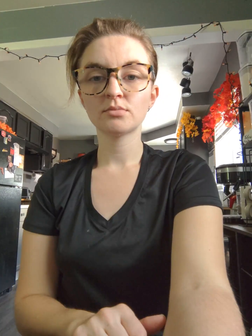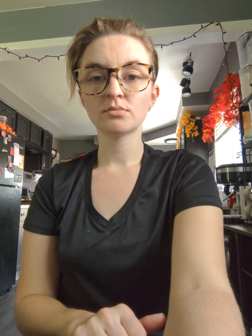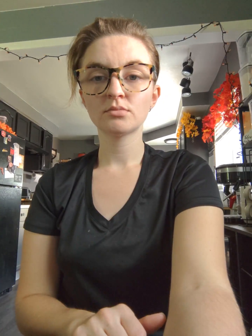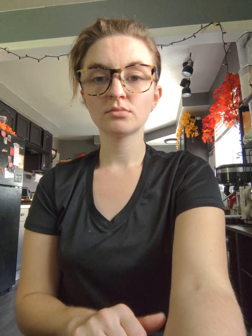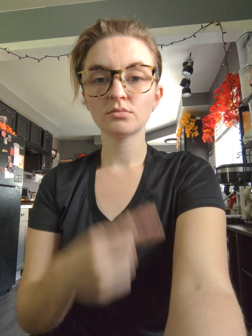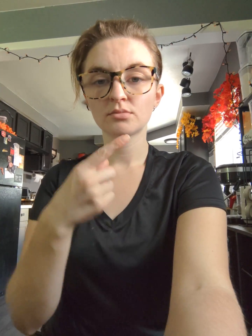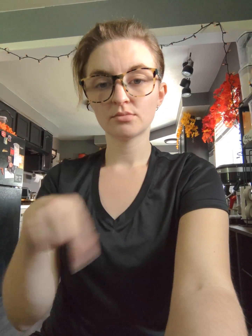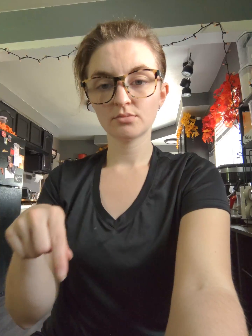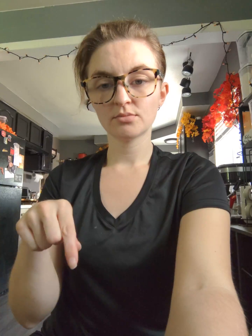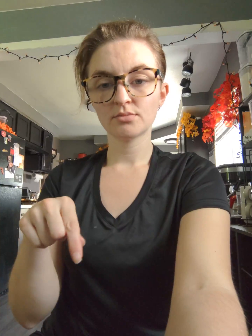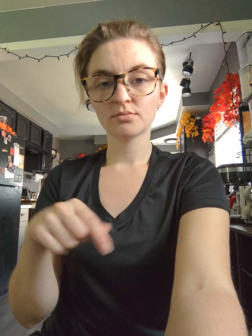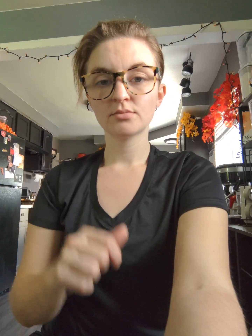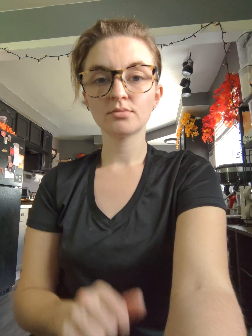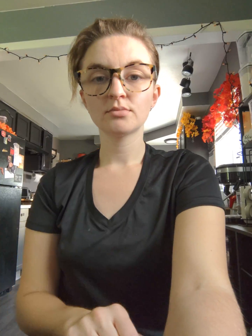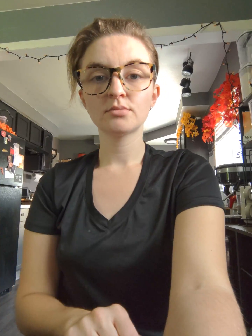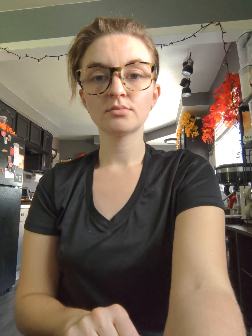cut